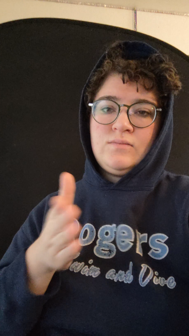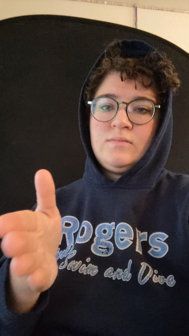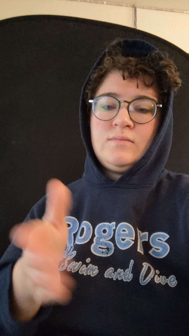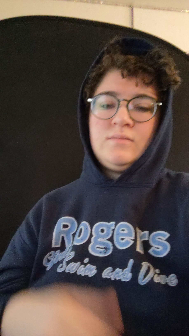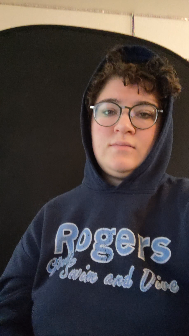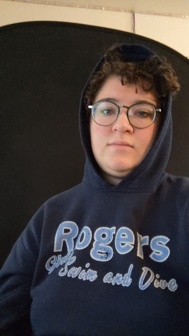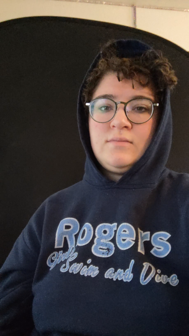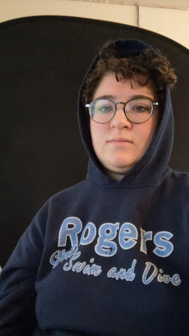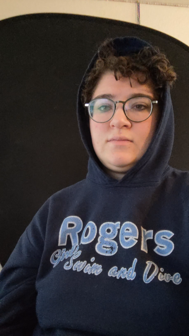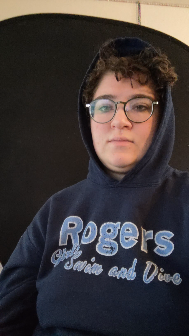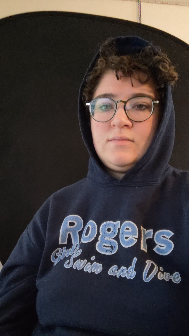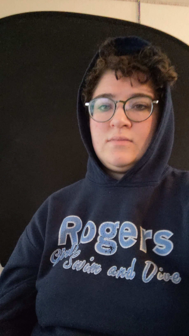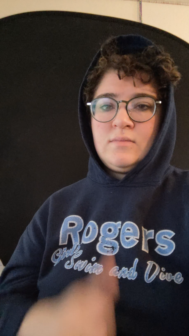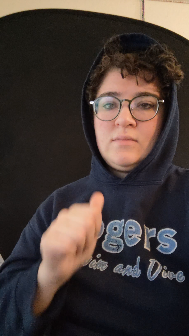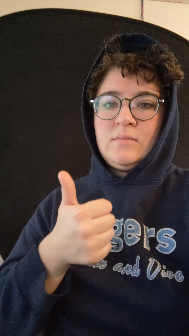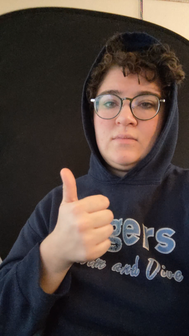how